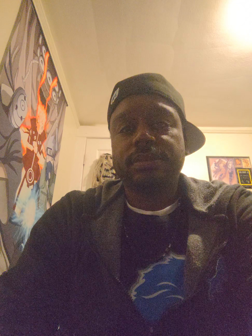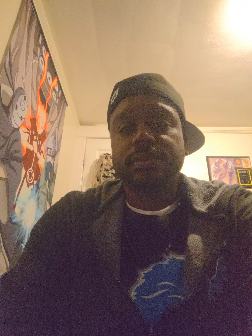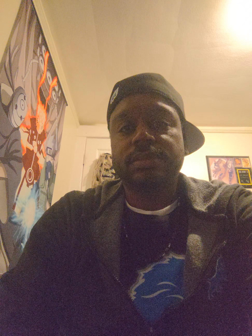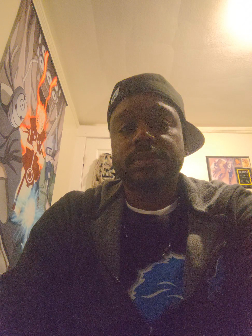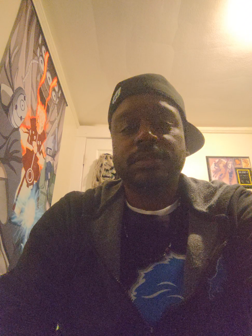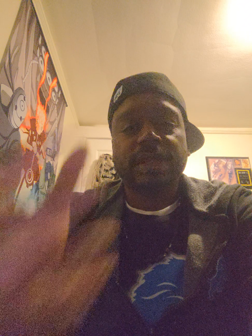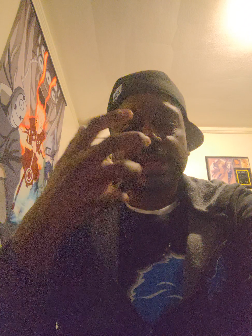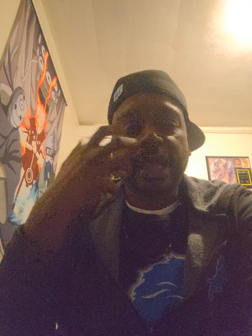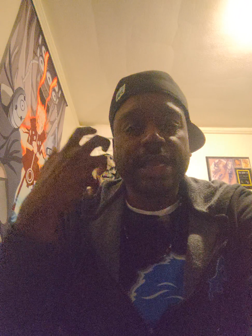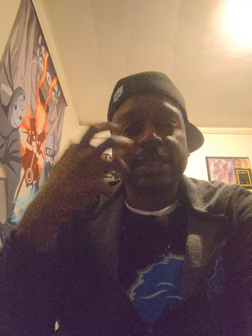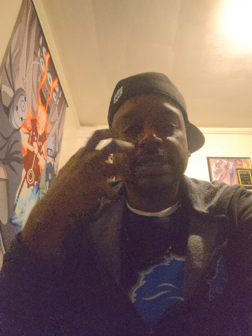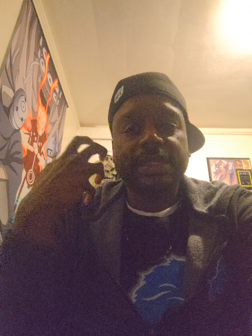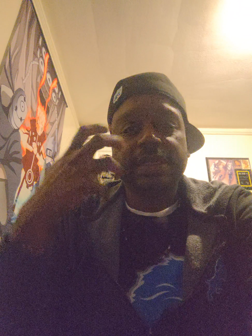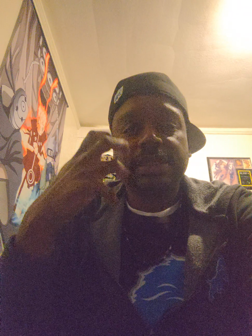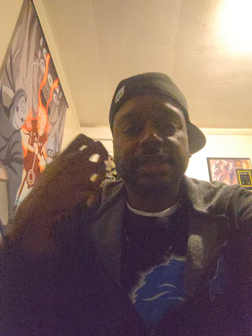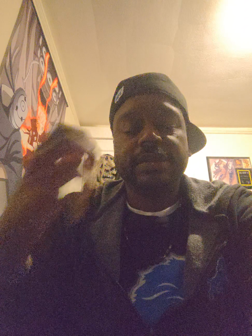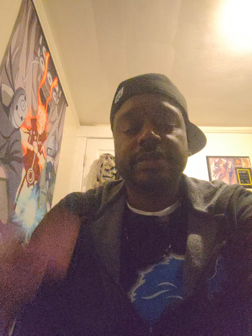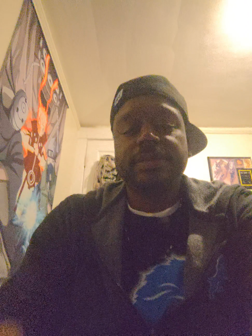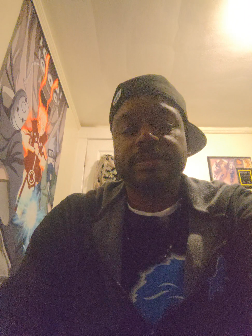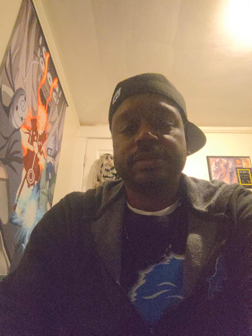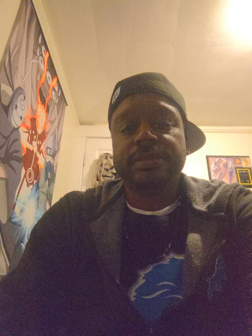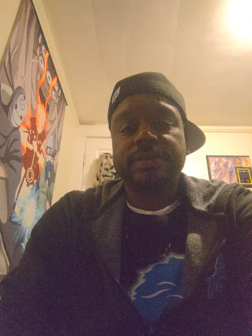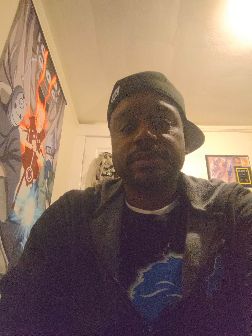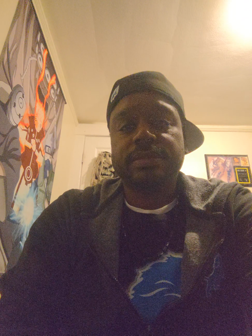tiger